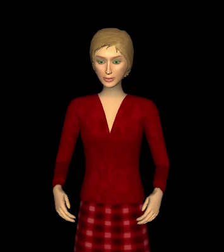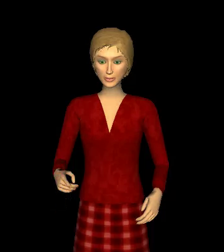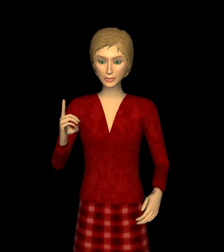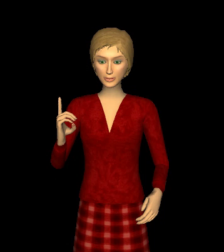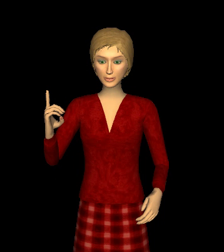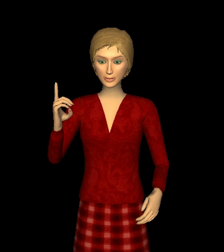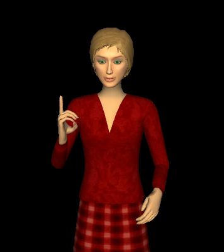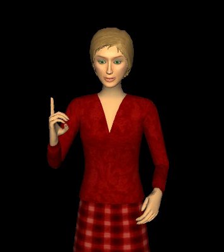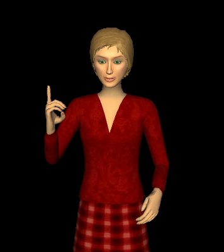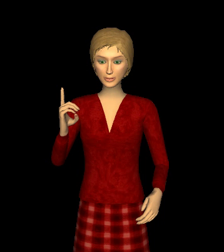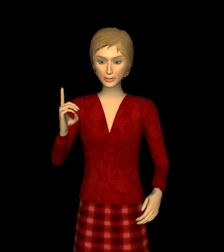الأحد